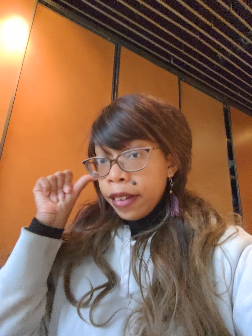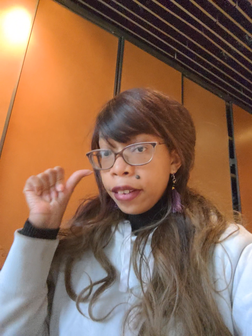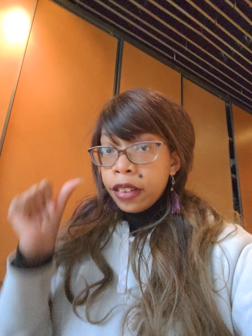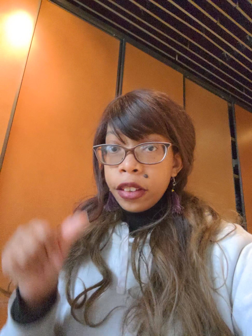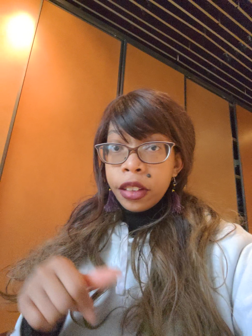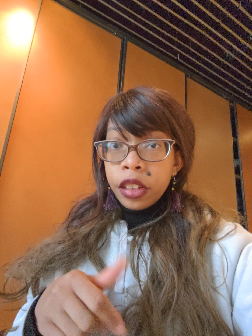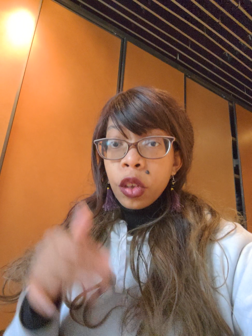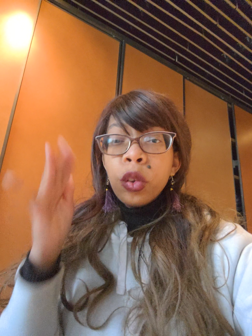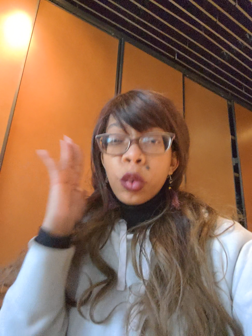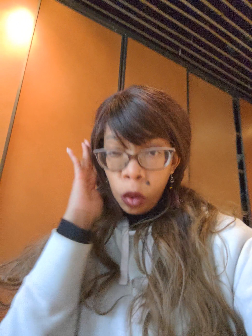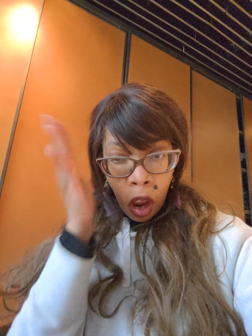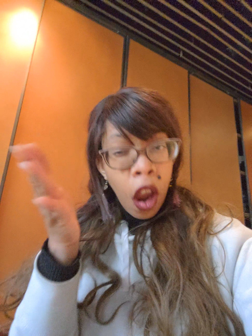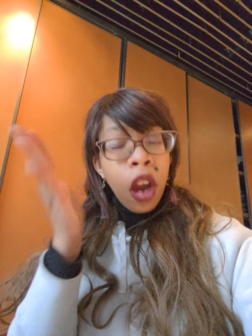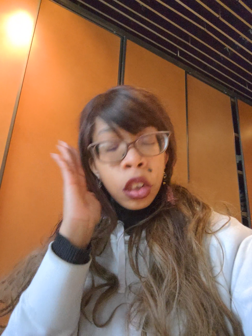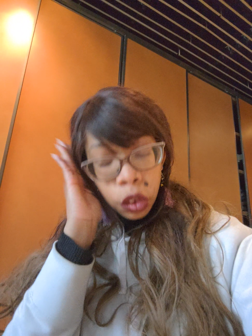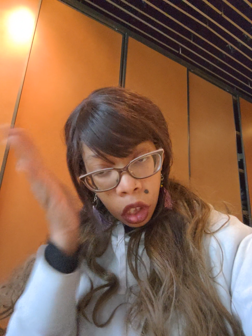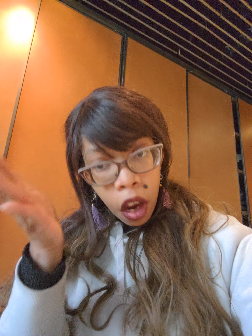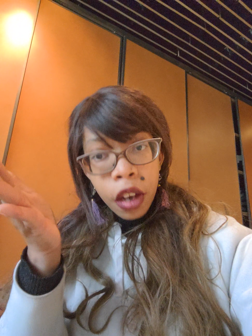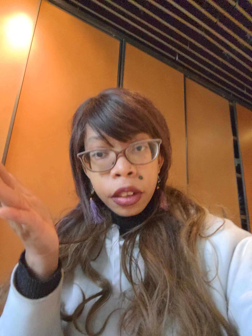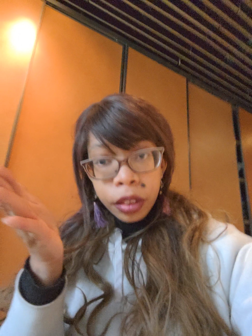will